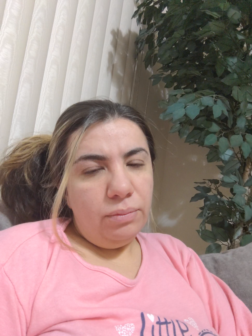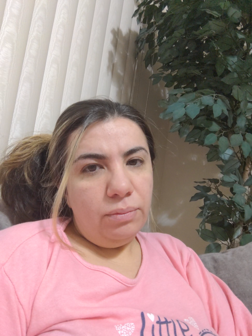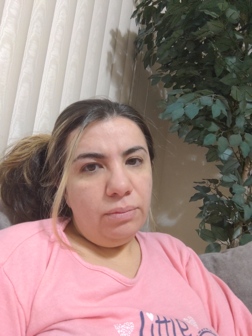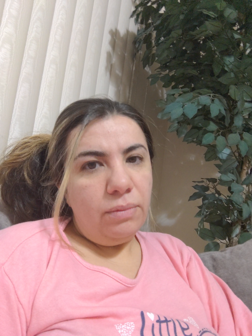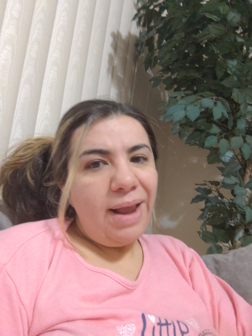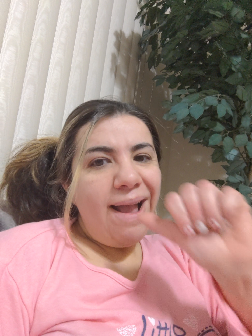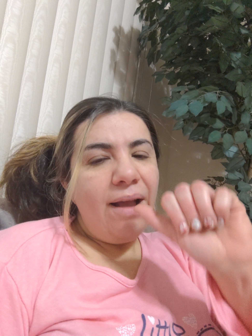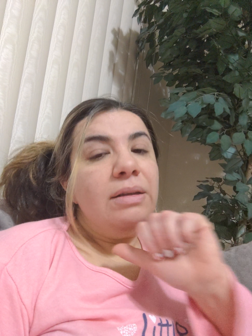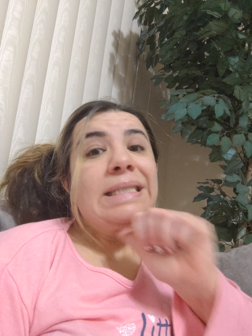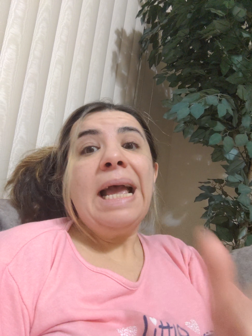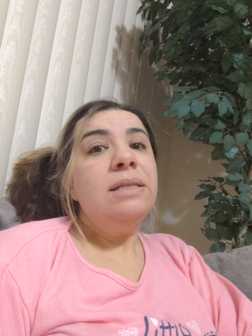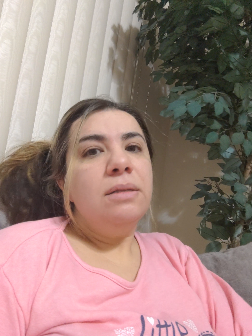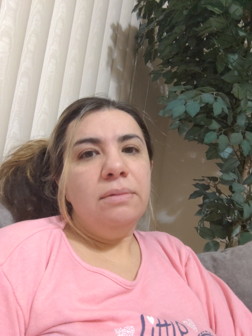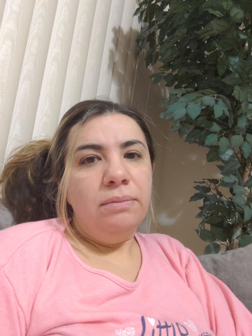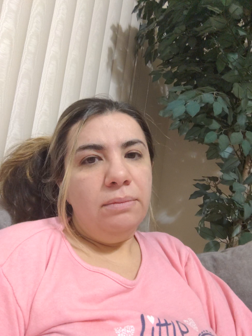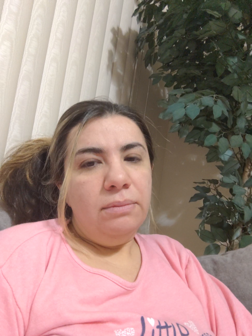not